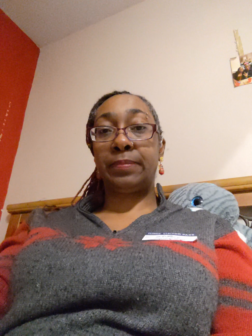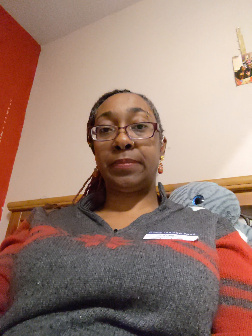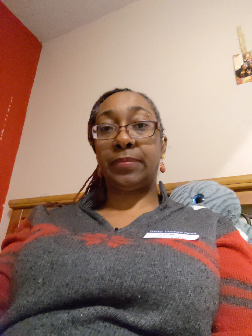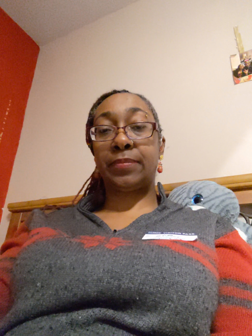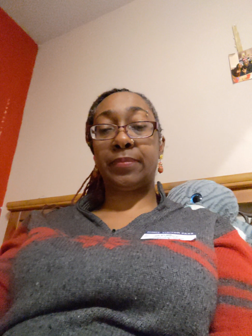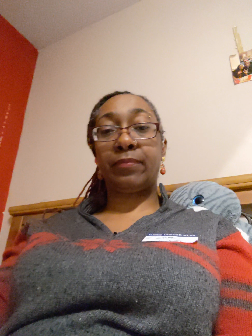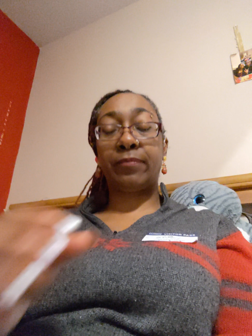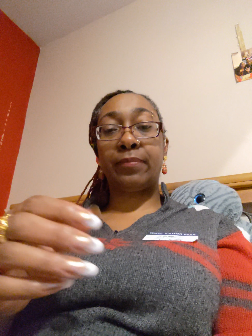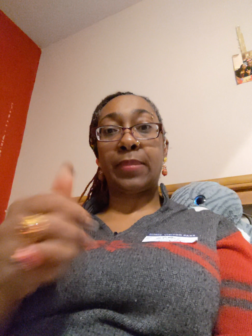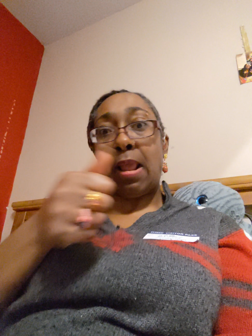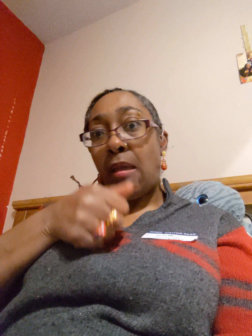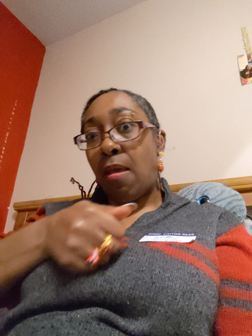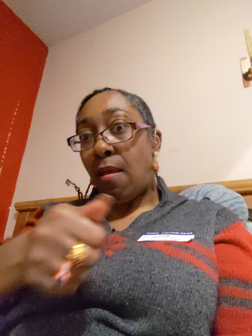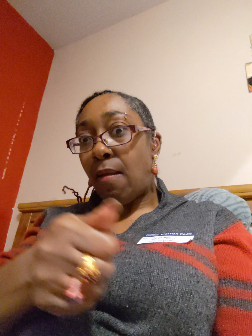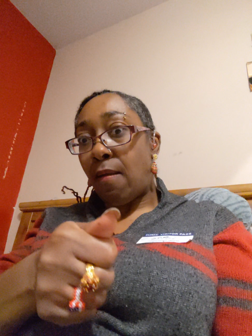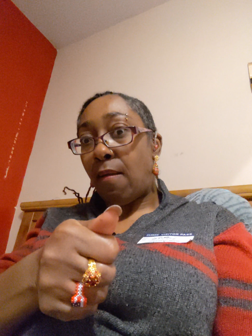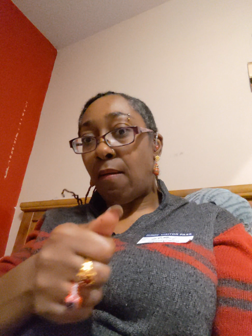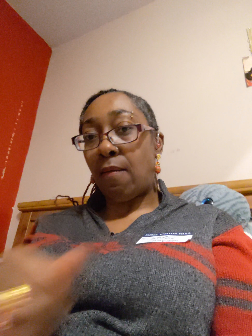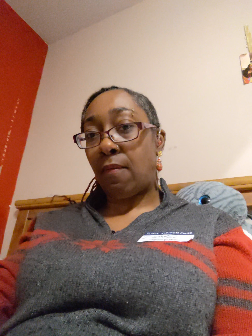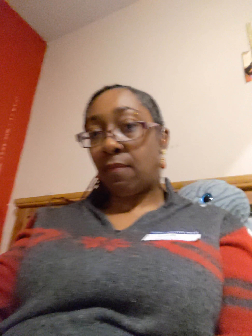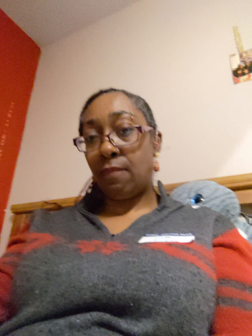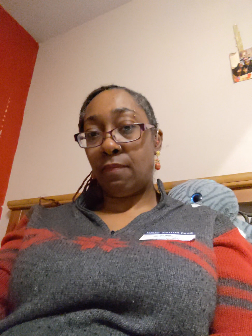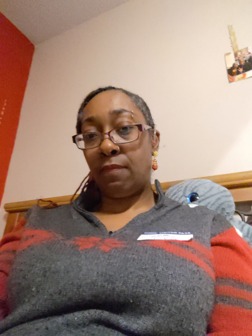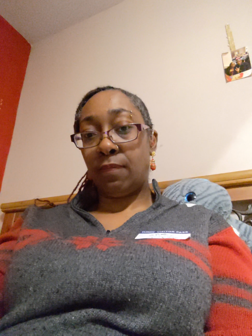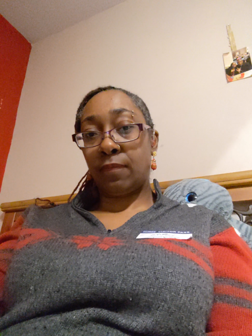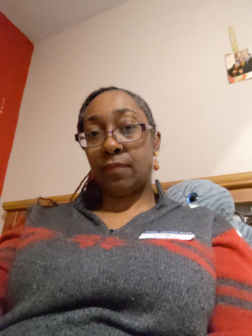hide